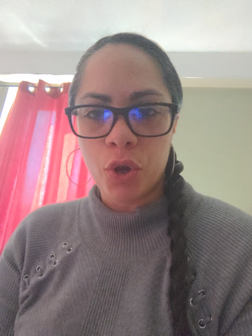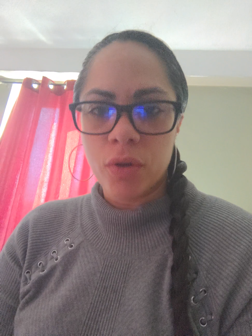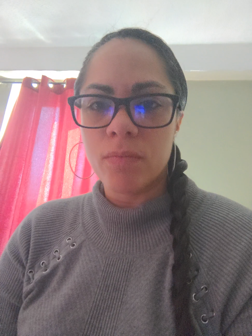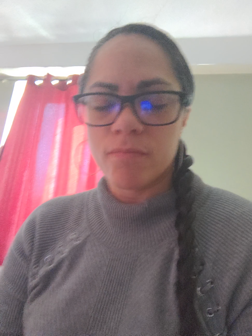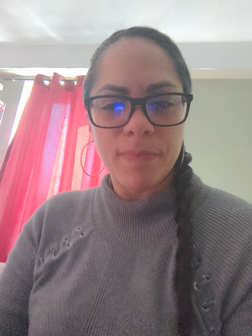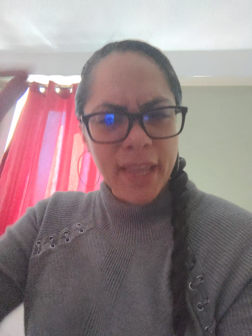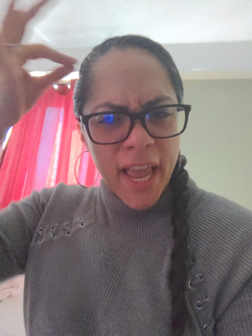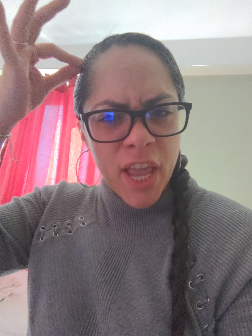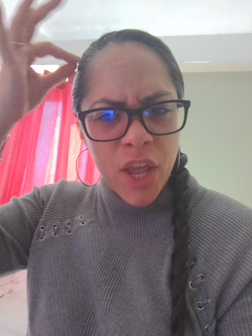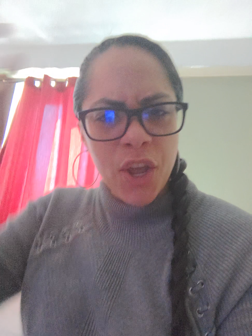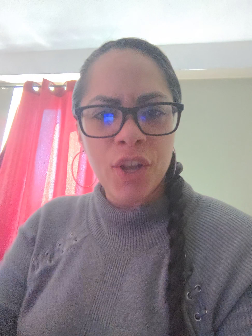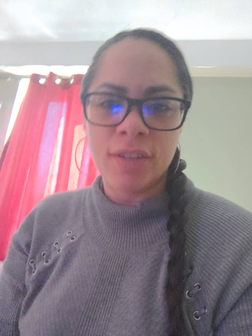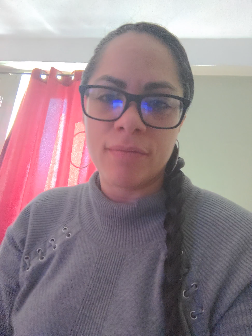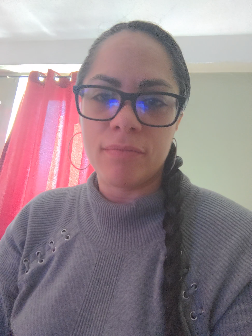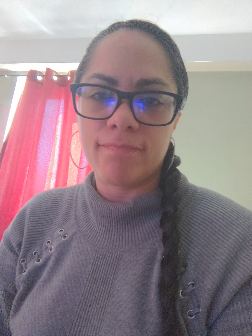hair